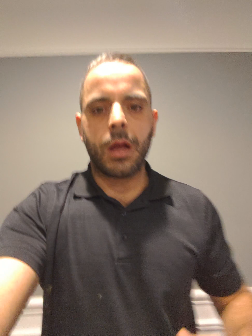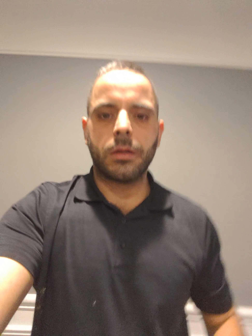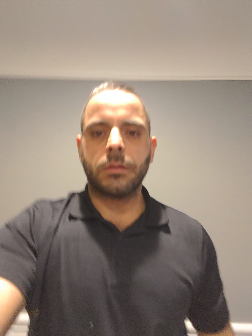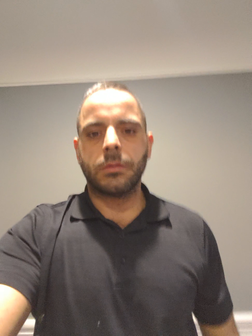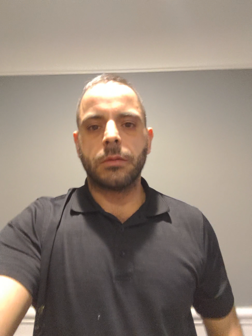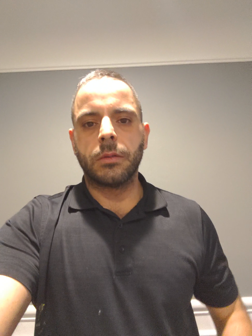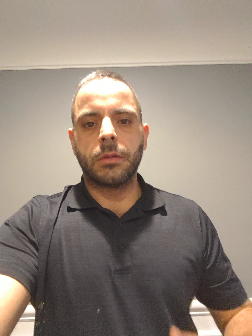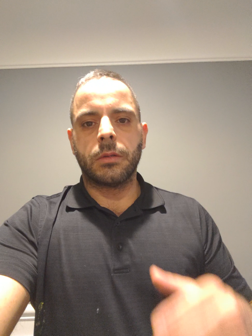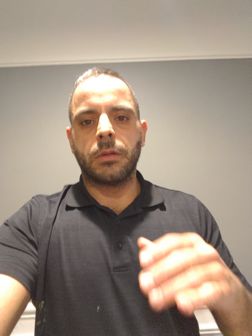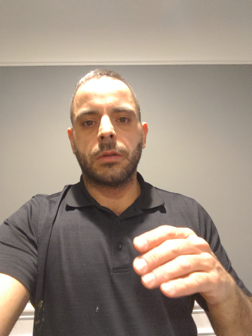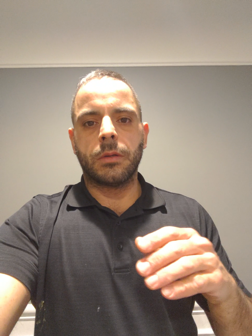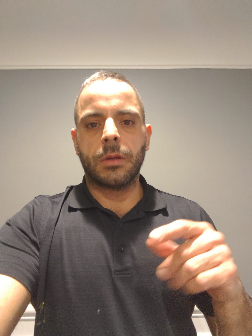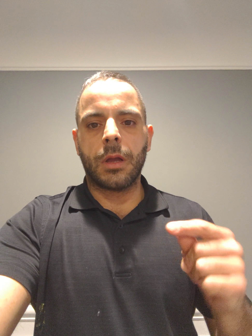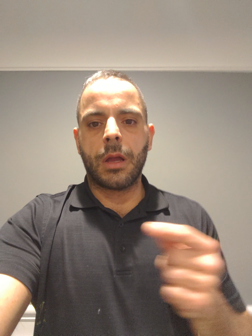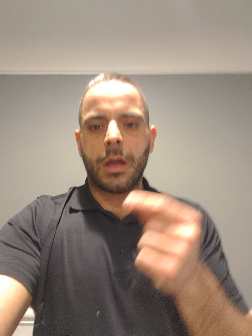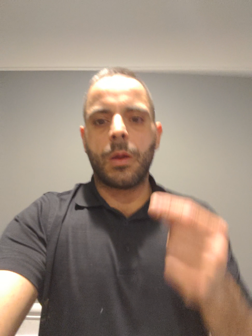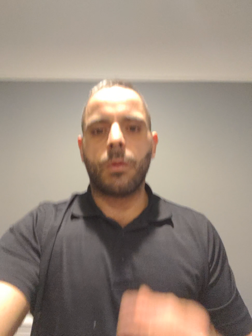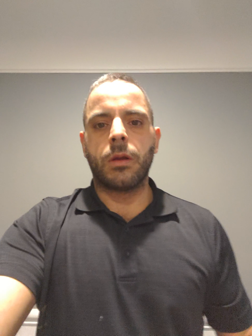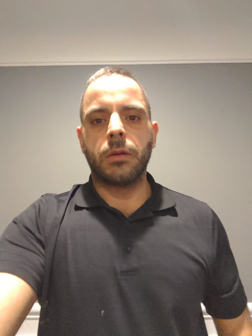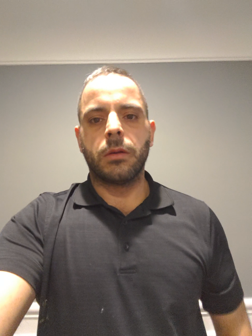owie